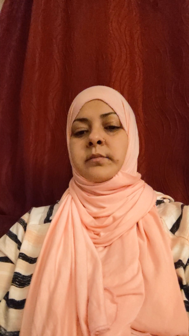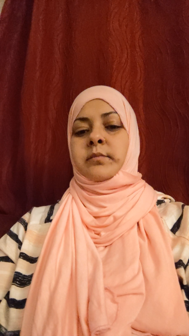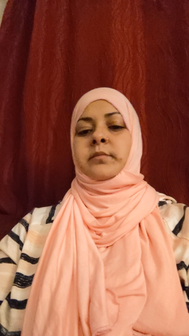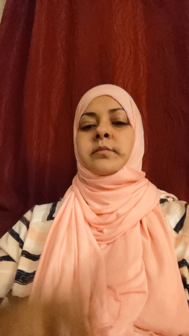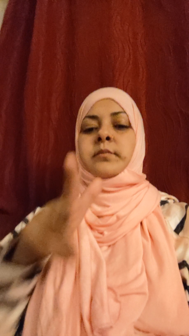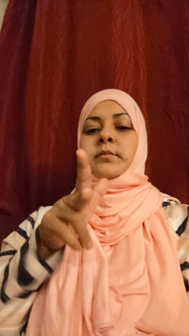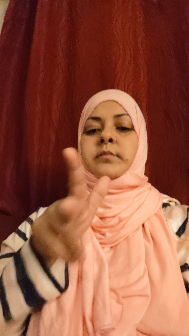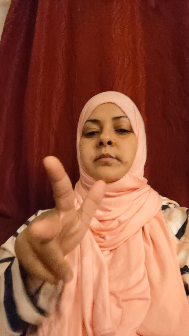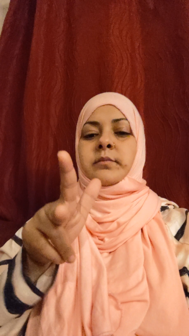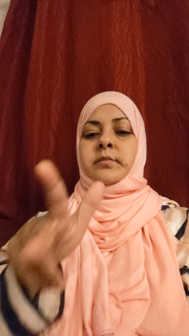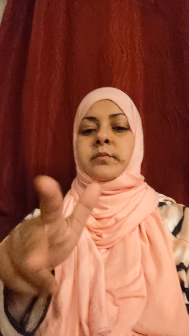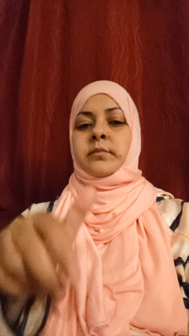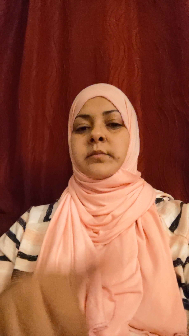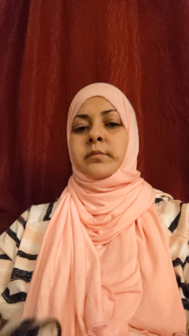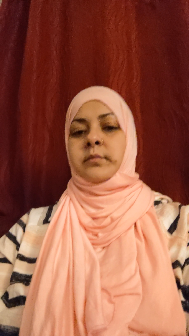garage